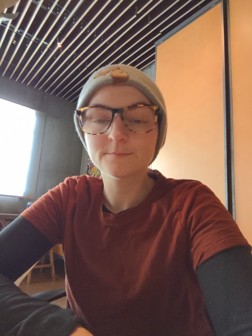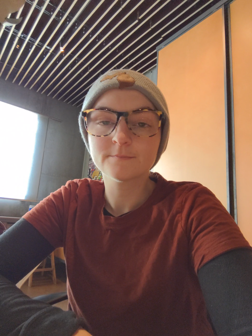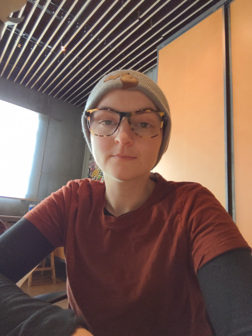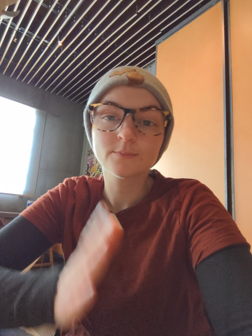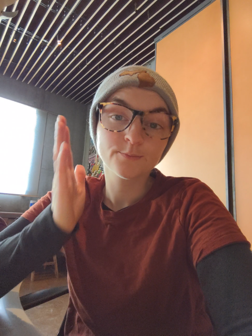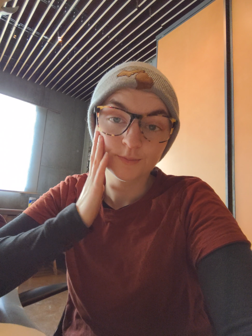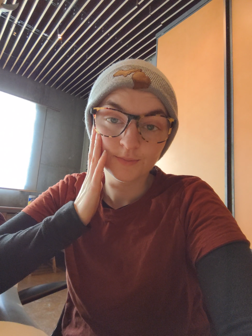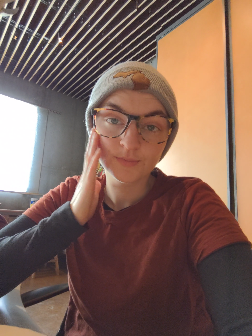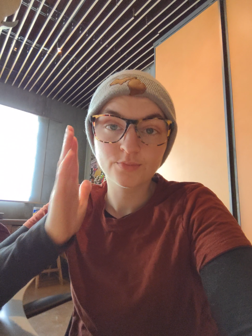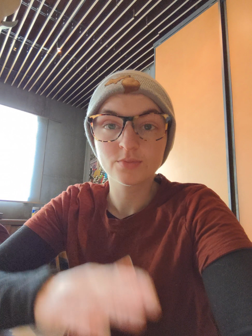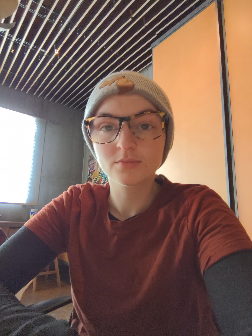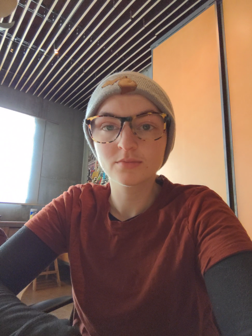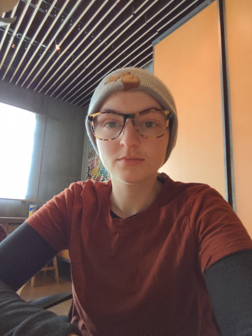bed